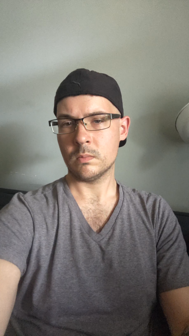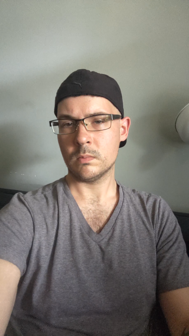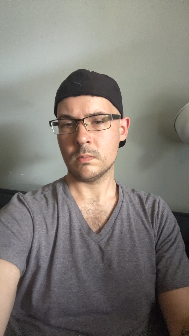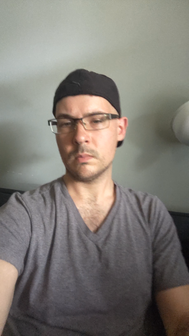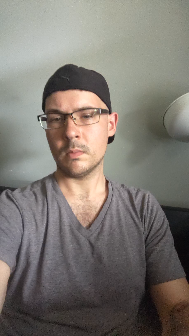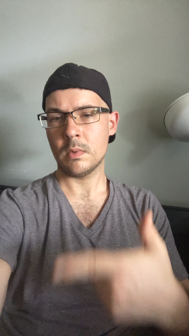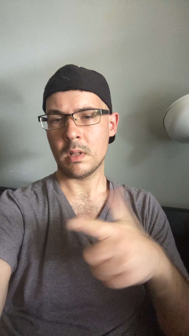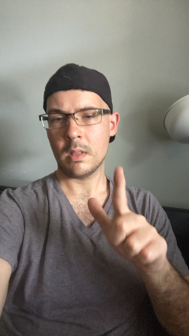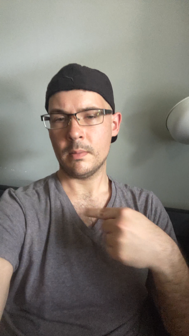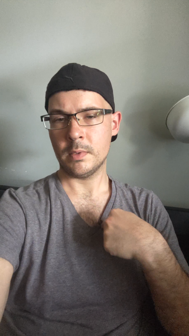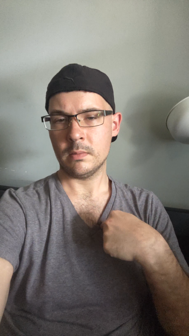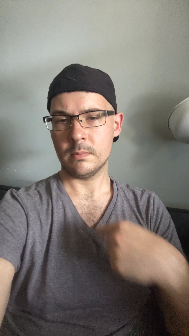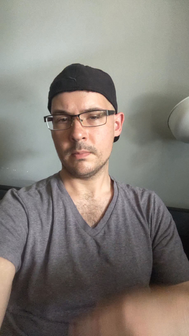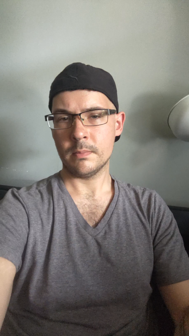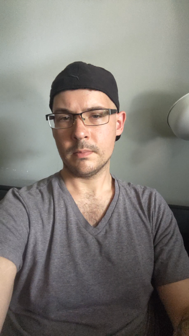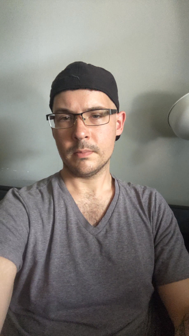let me